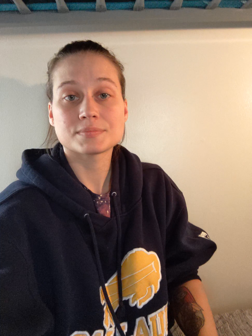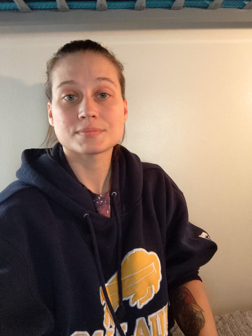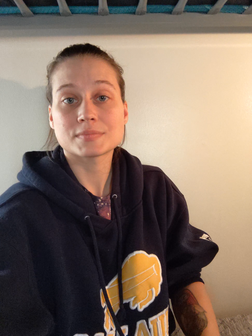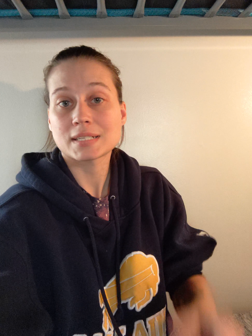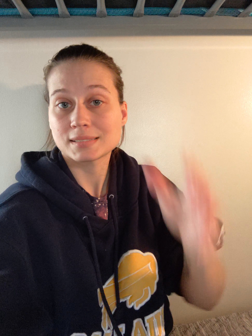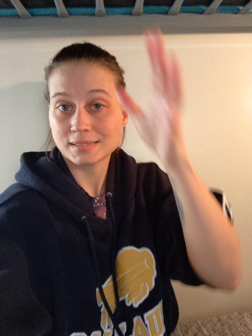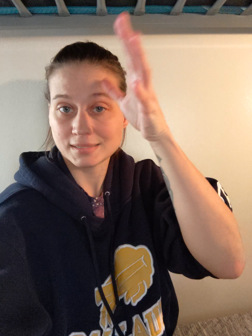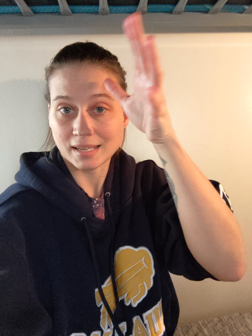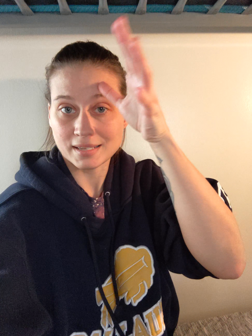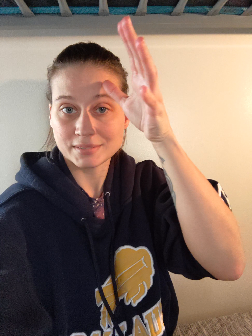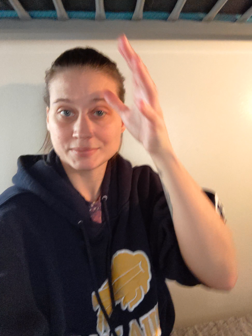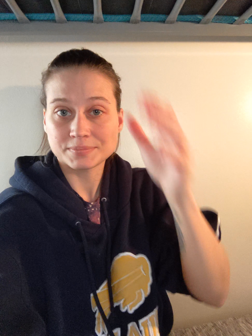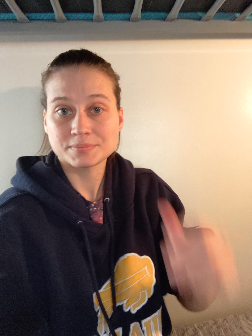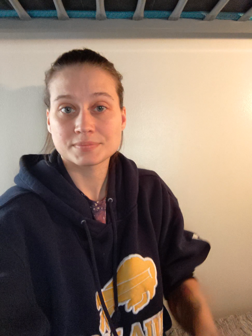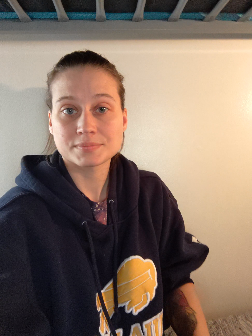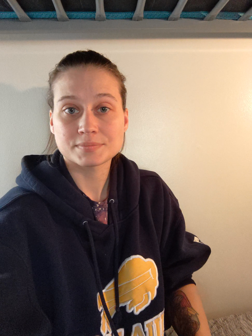dad